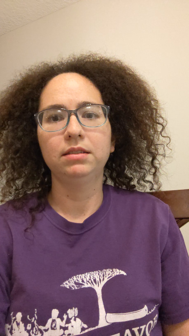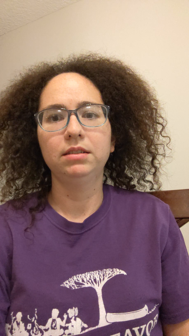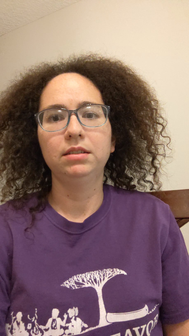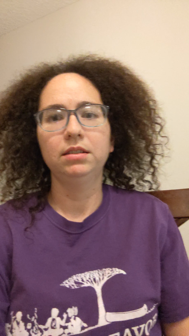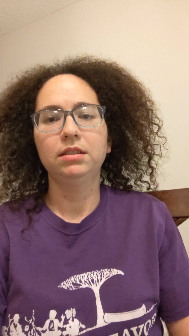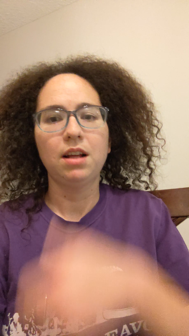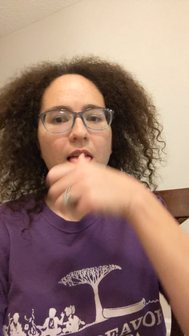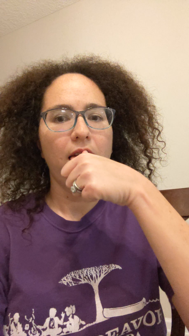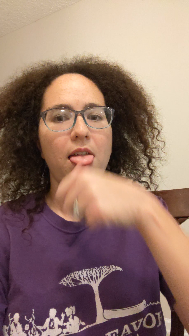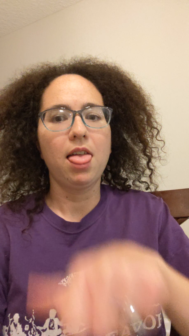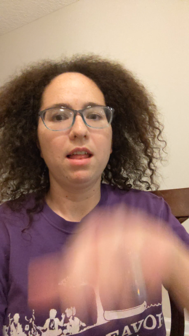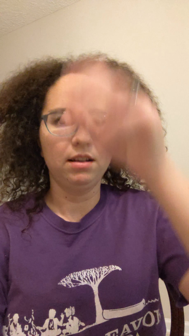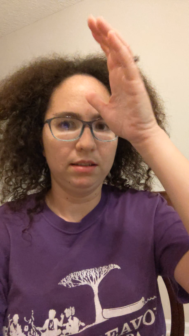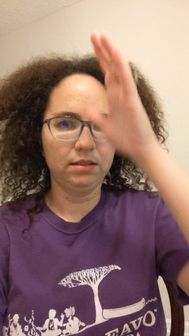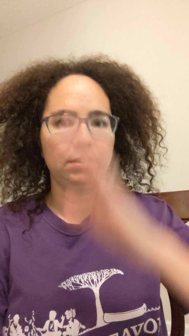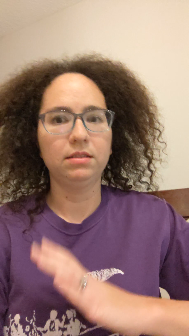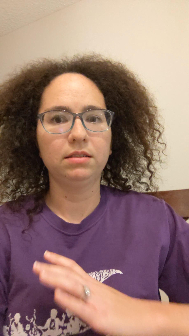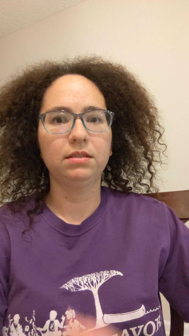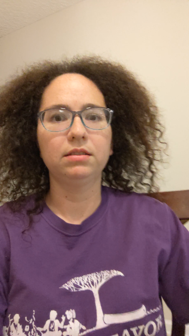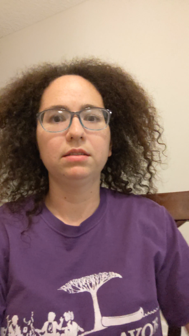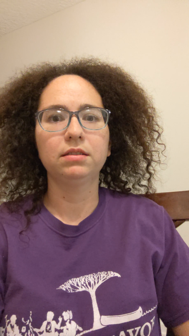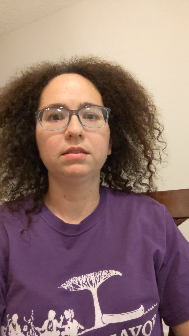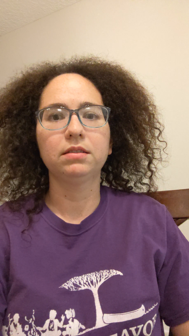mailman